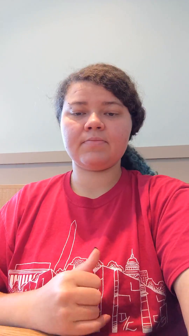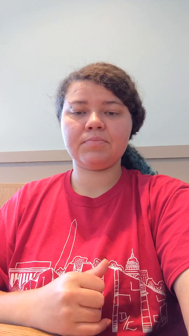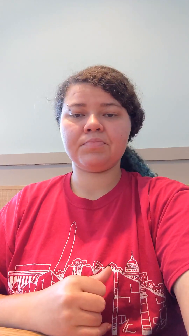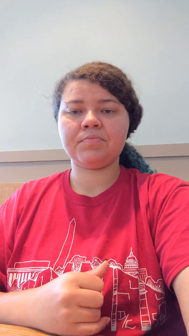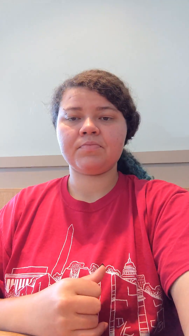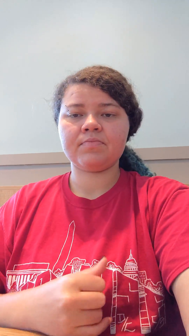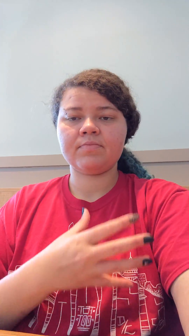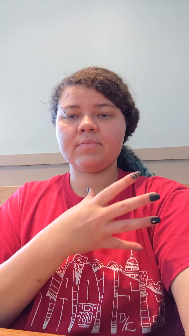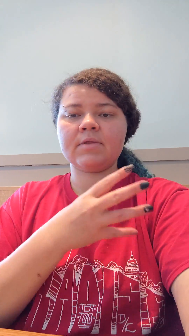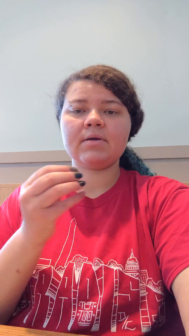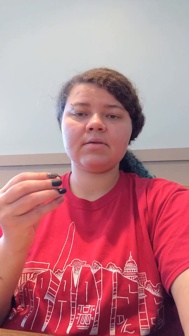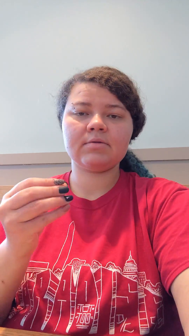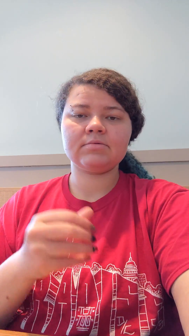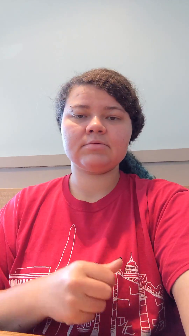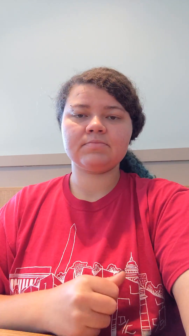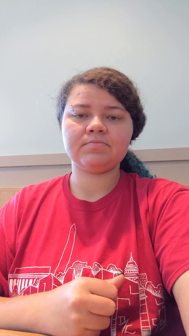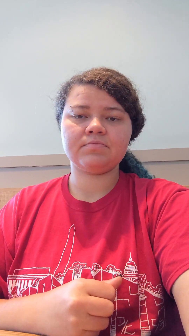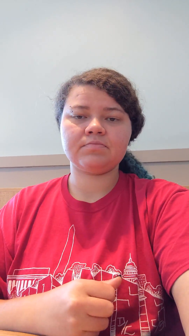and